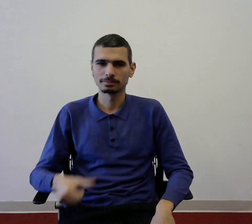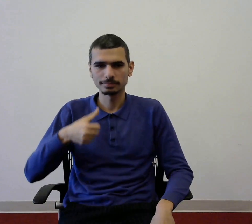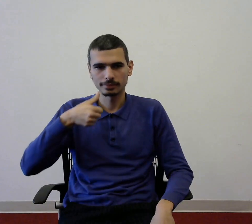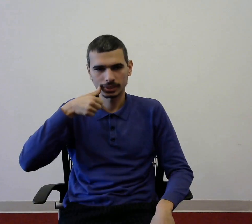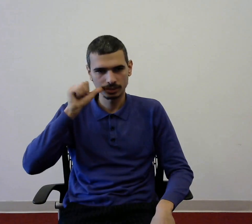dünən